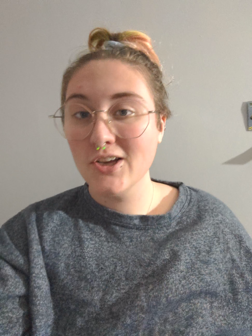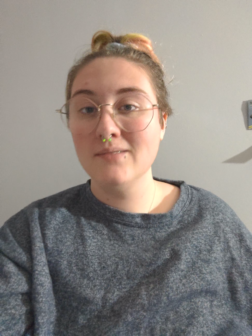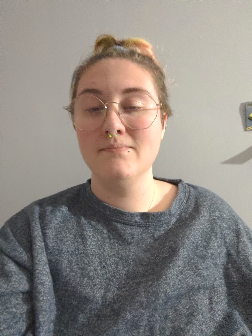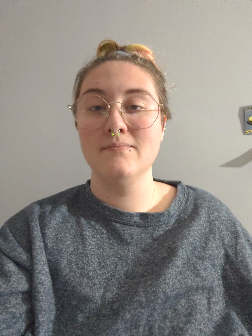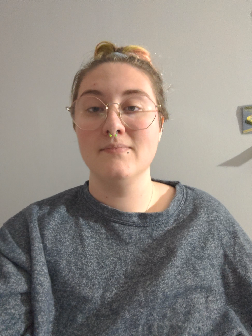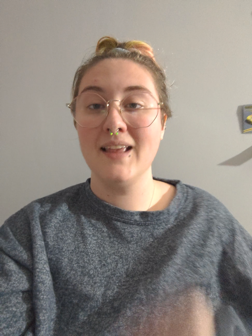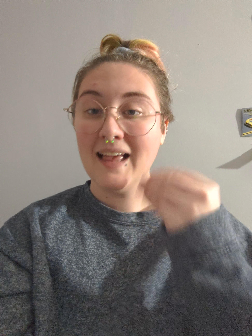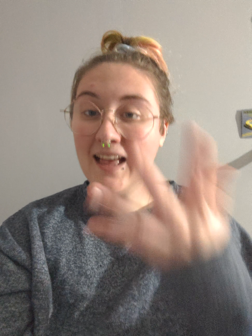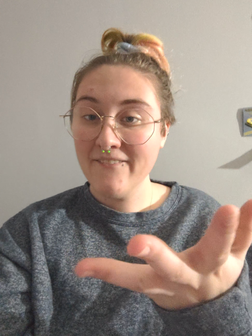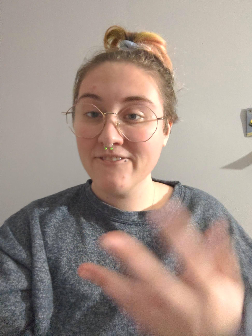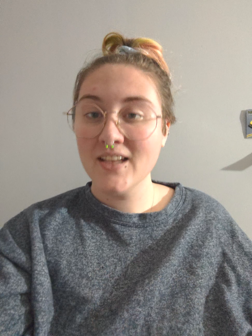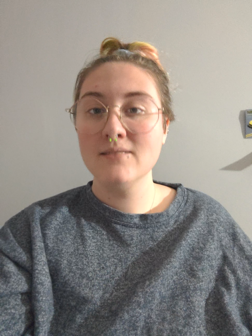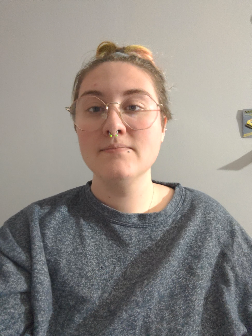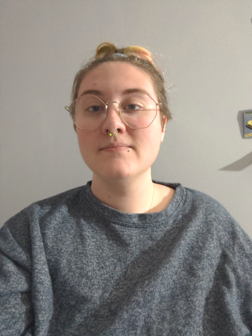give